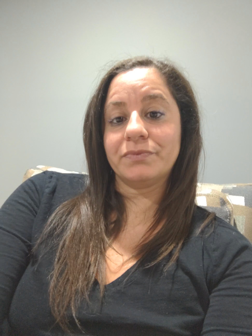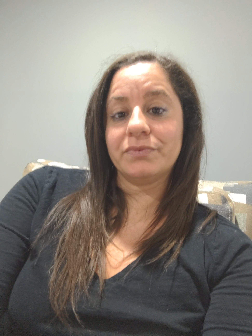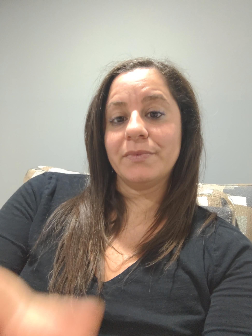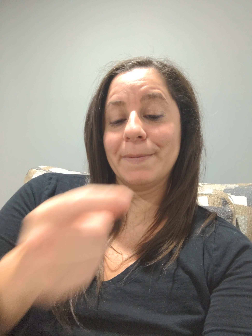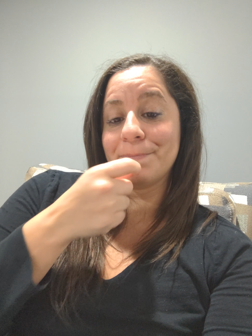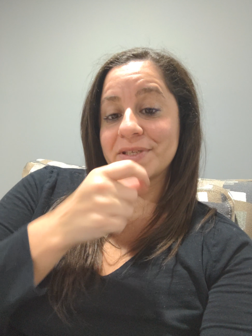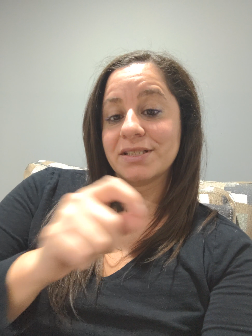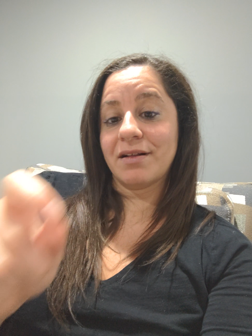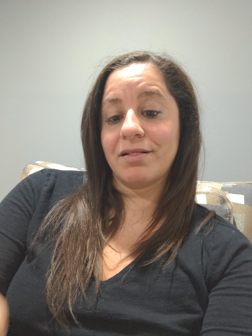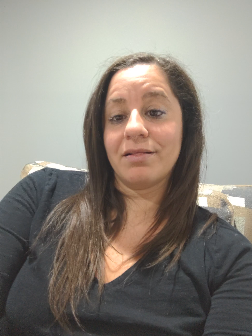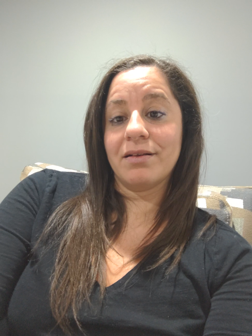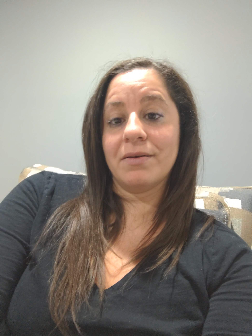pencil